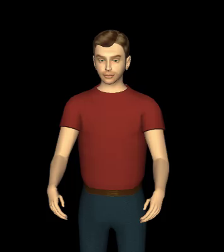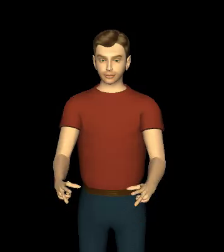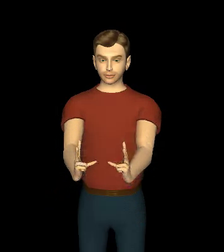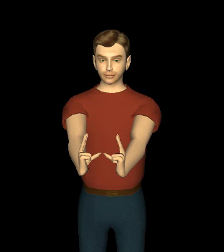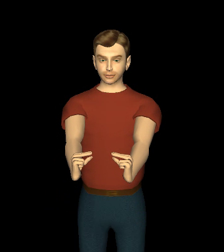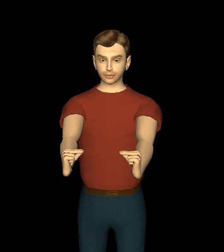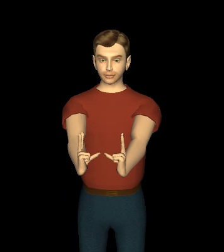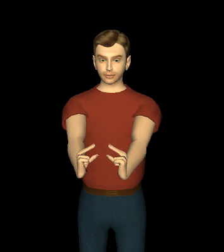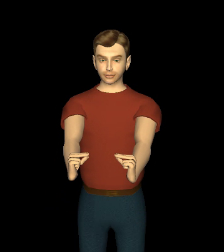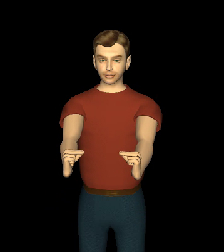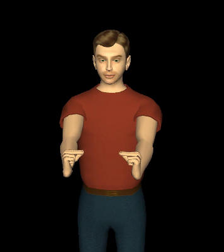يصف